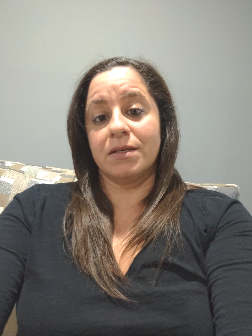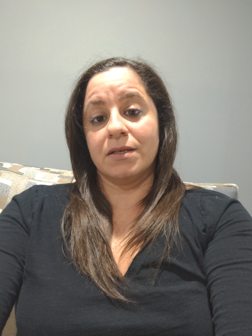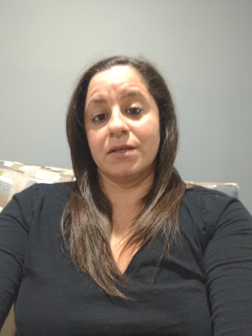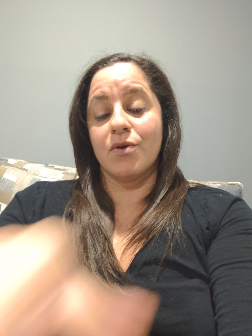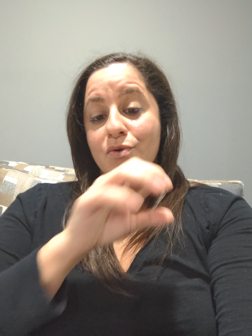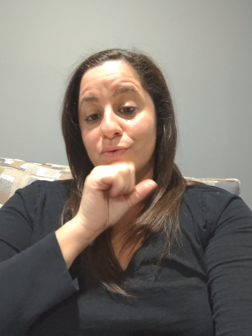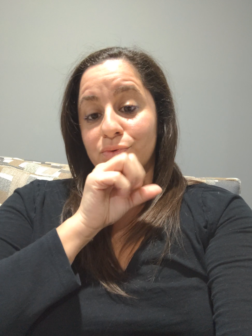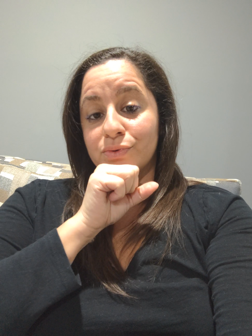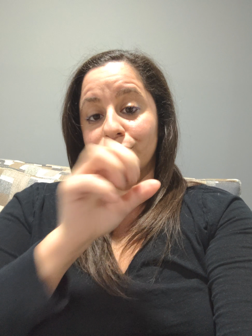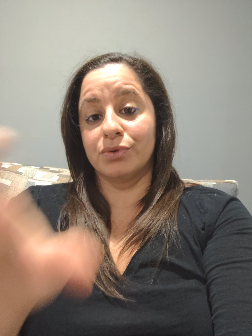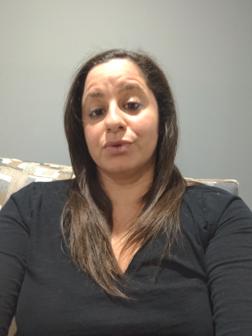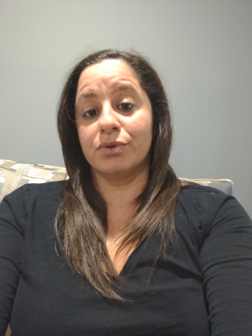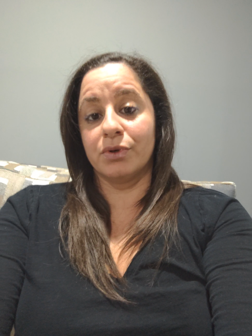orange